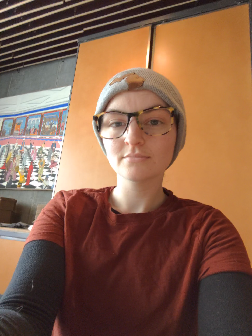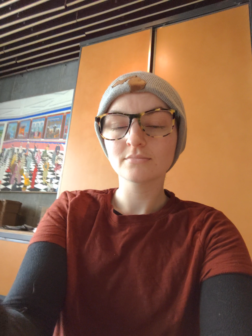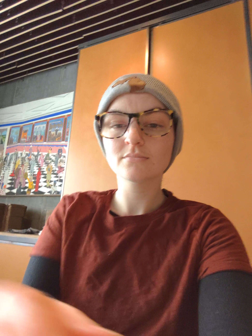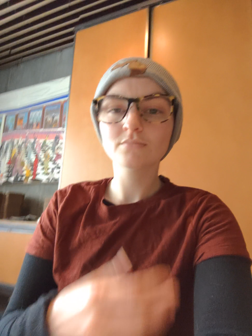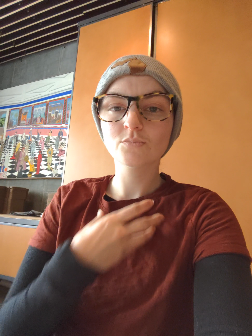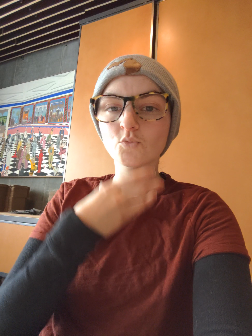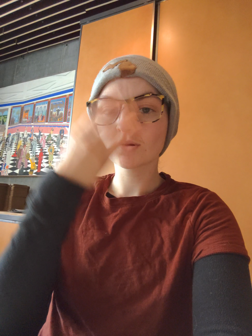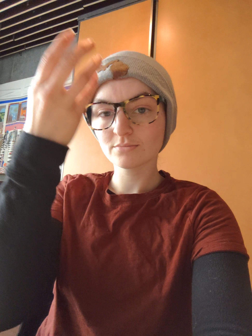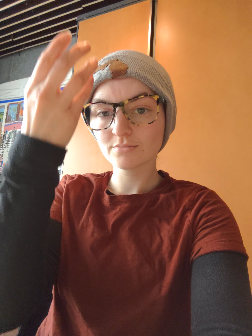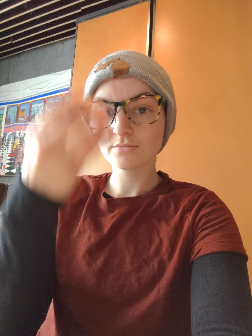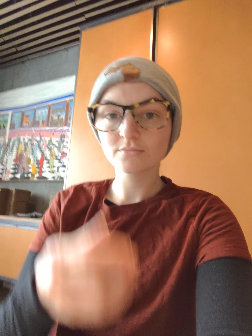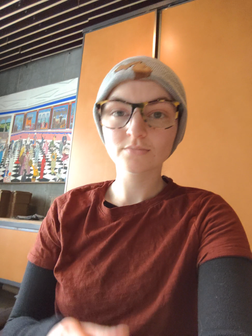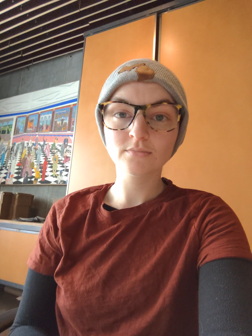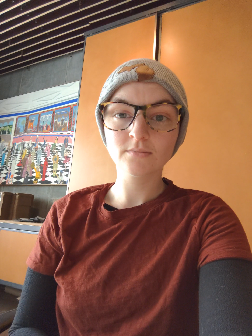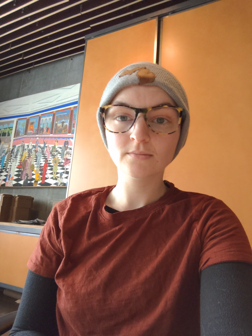giraffe